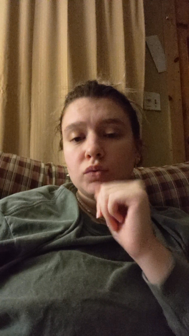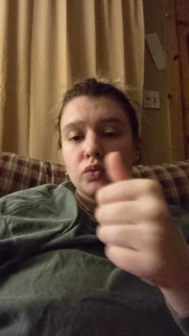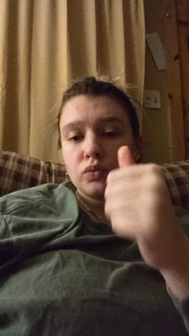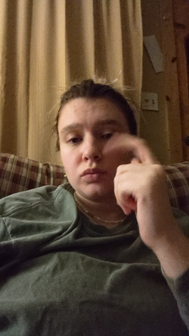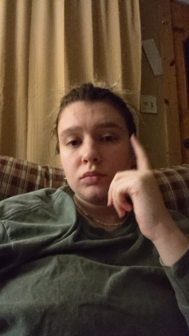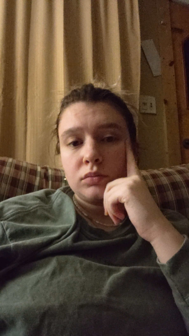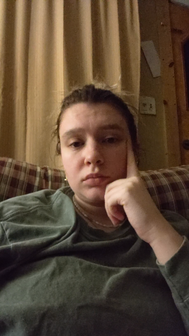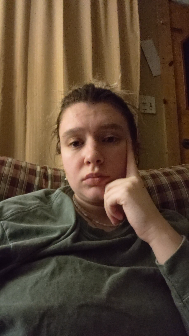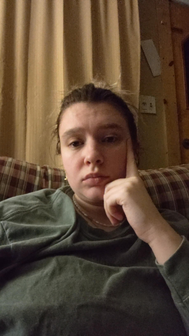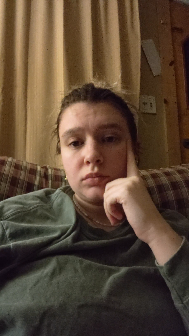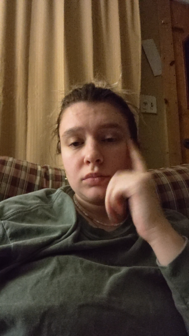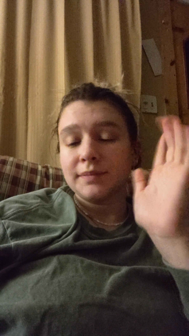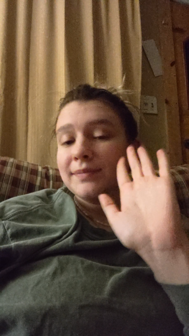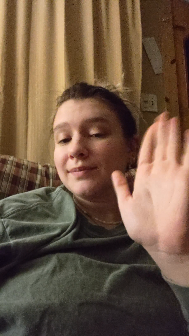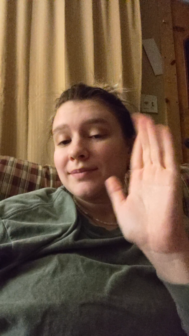hi